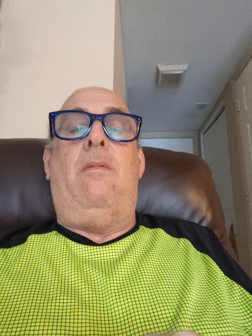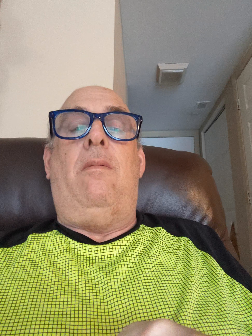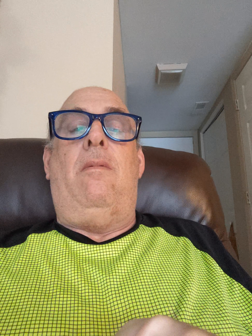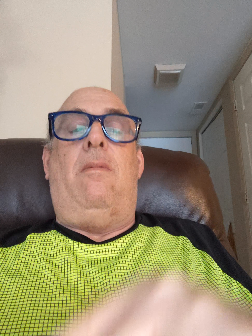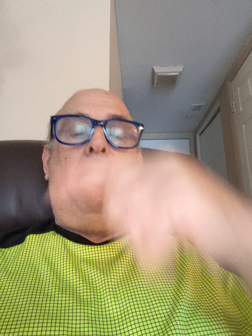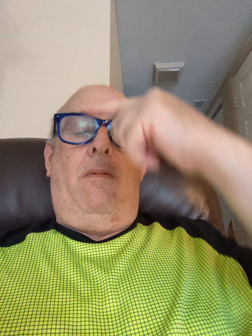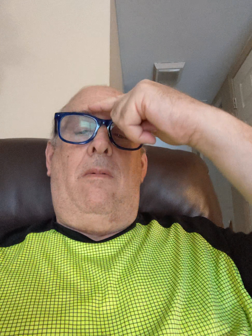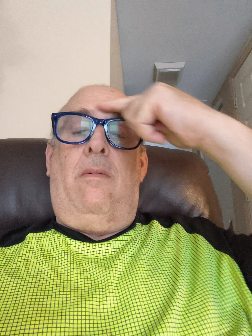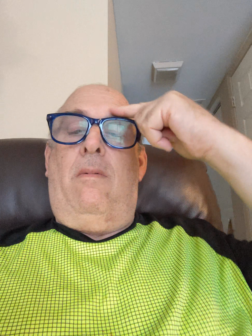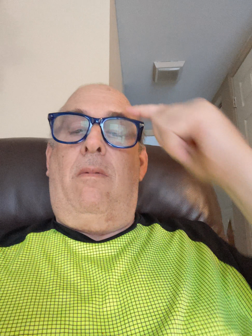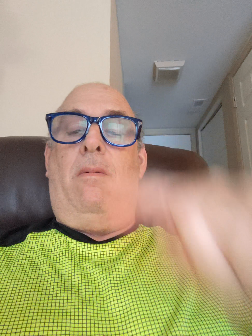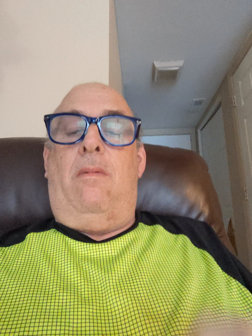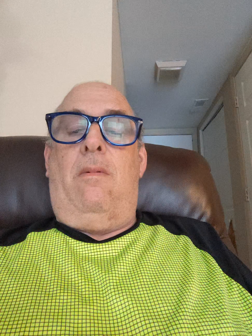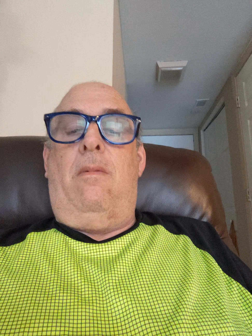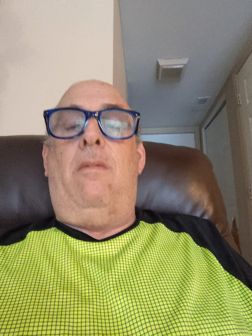black